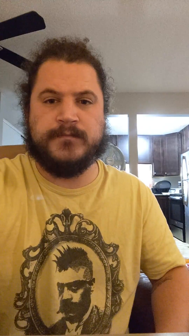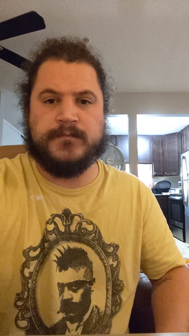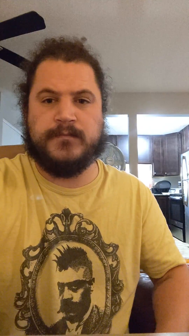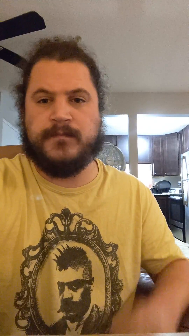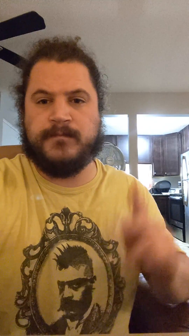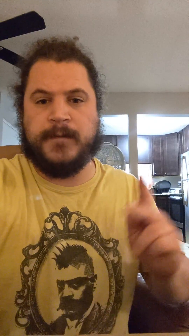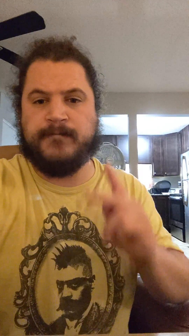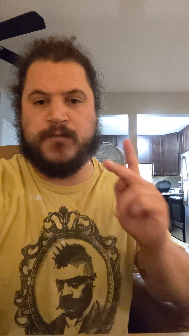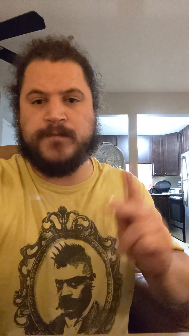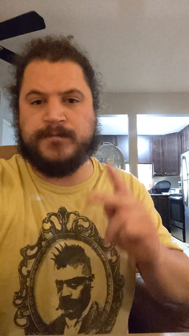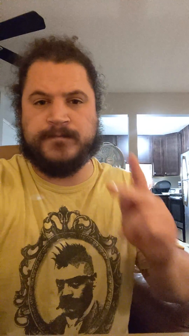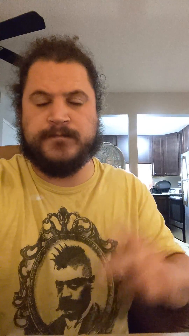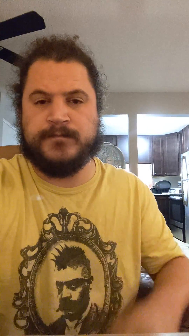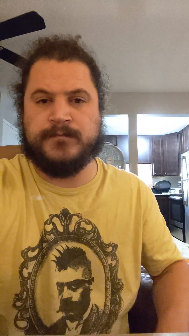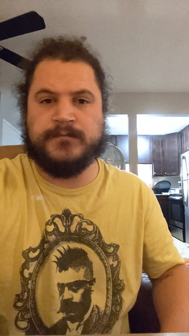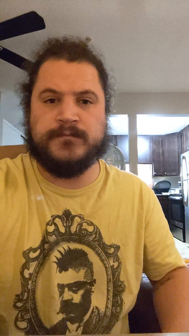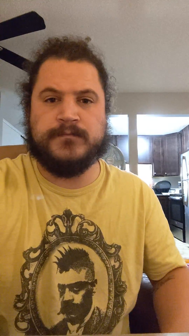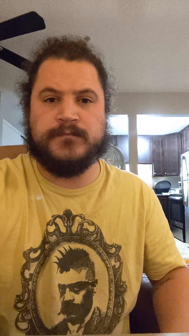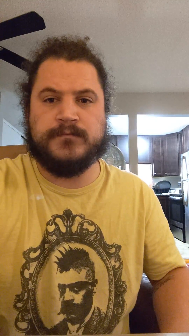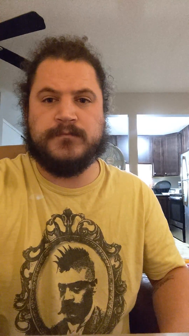people